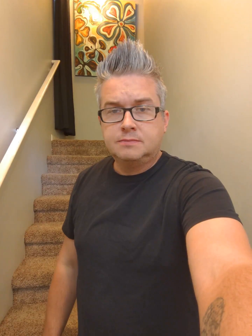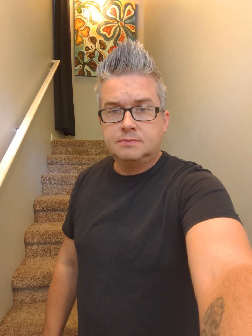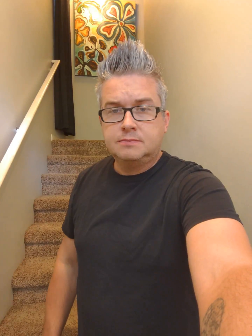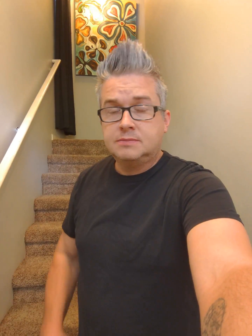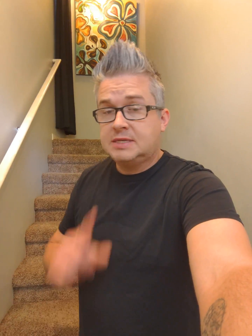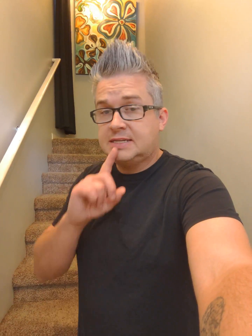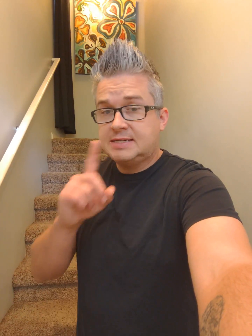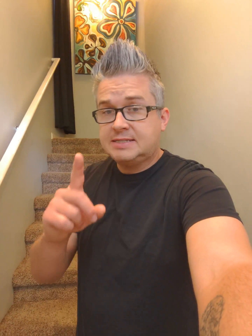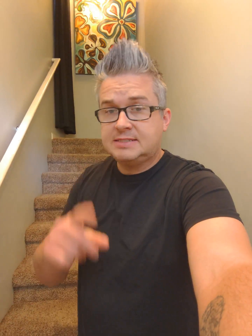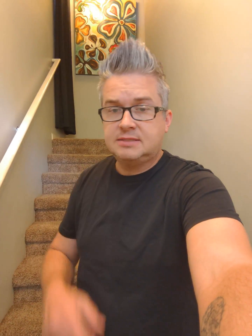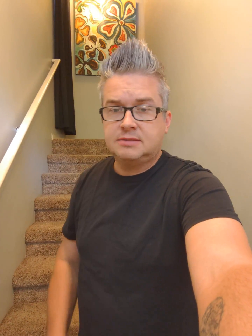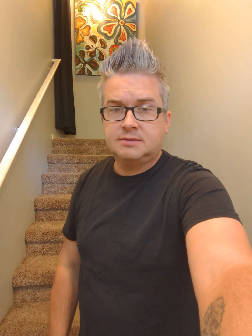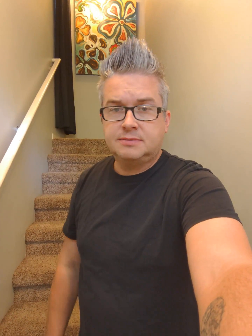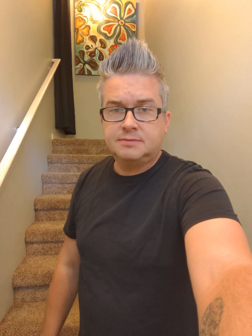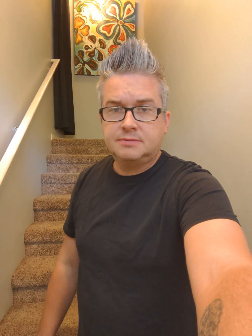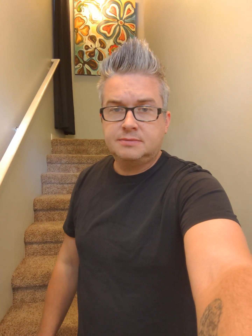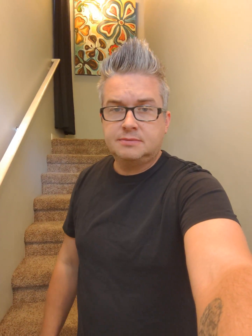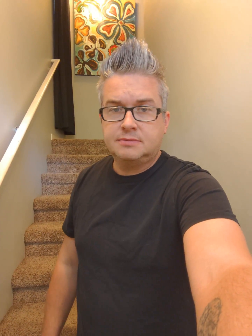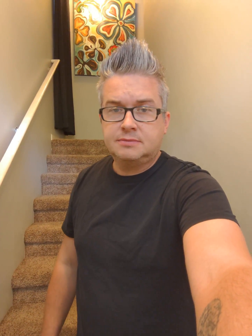is